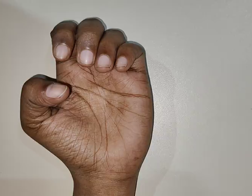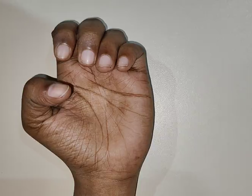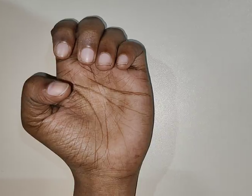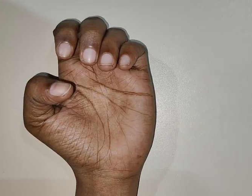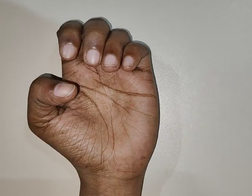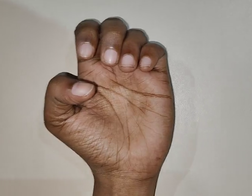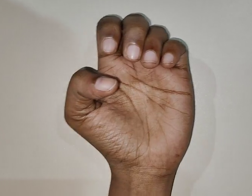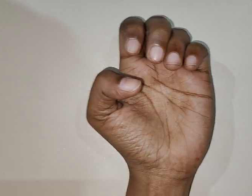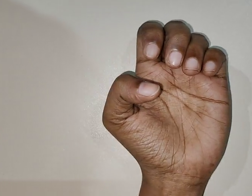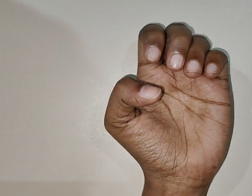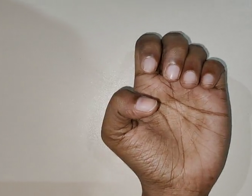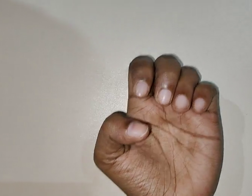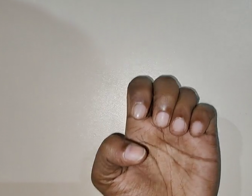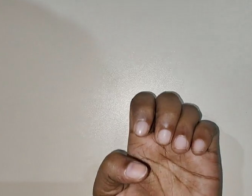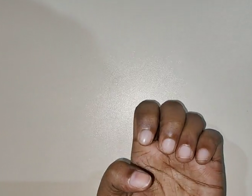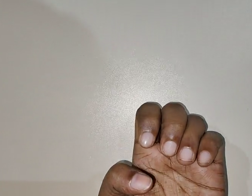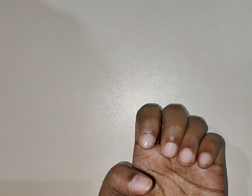ഈ